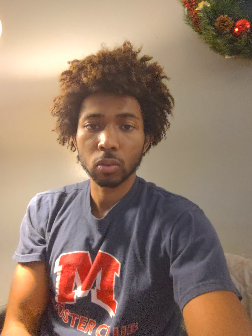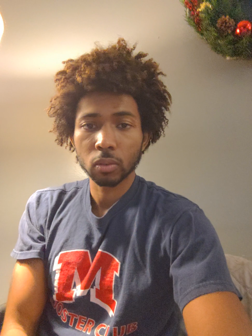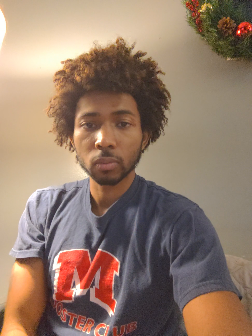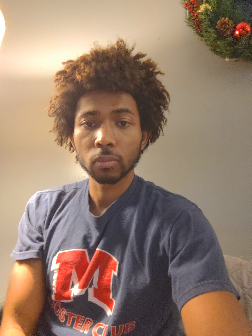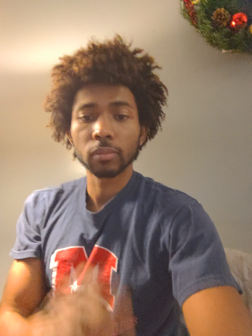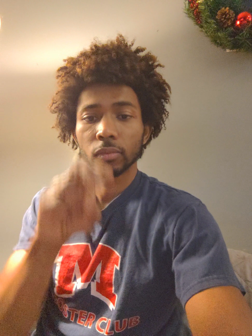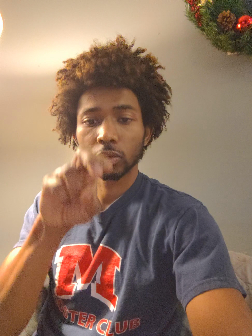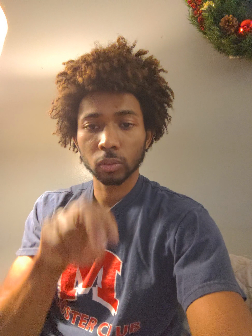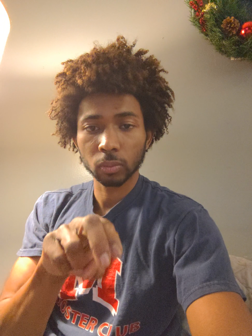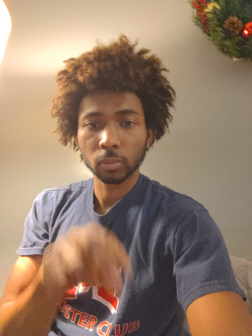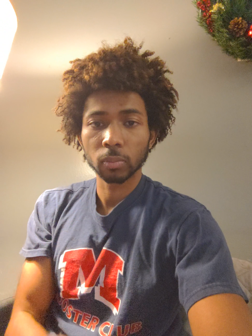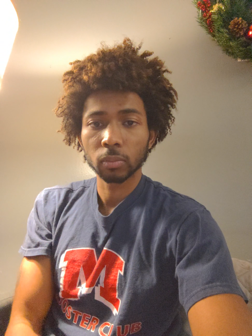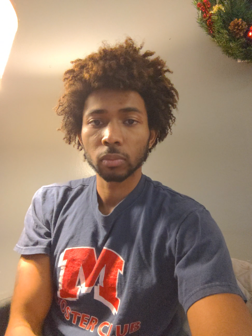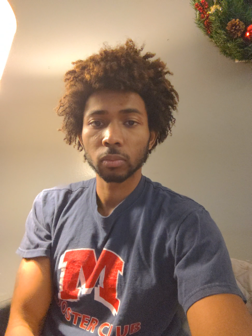chair